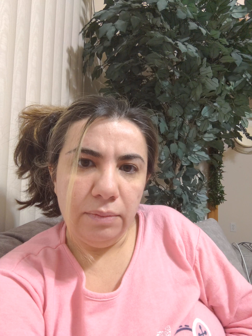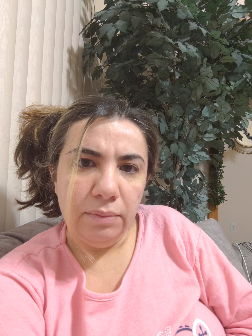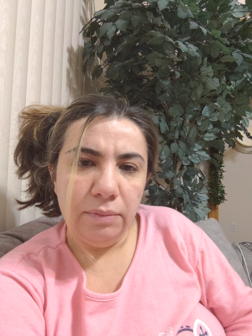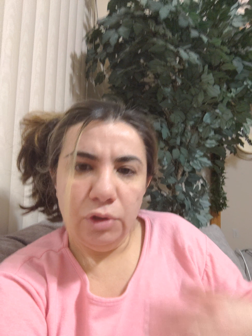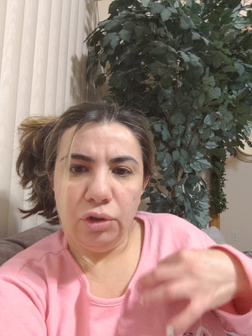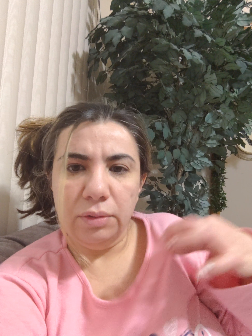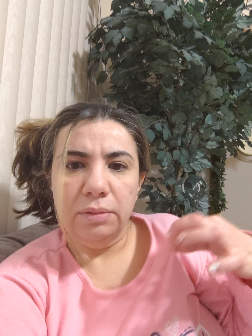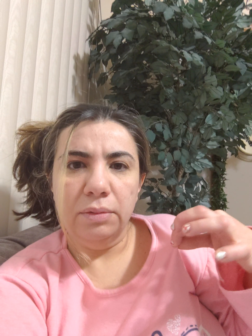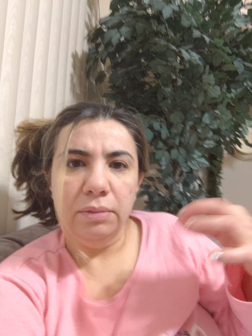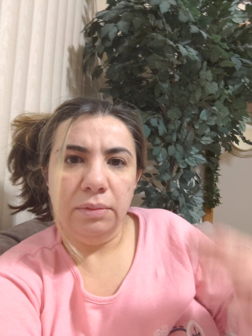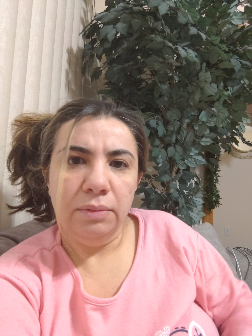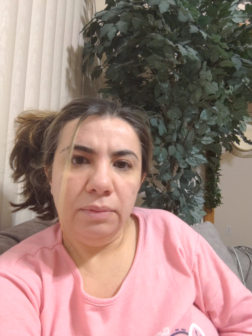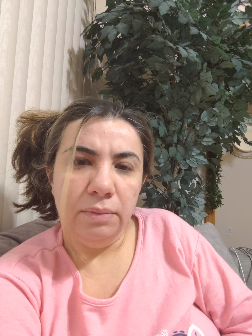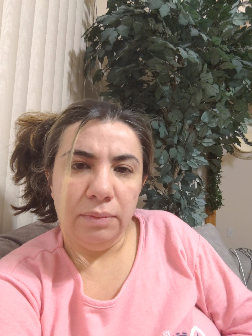shirt